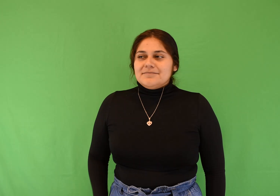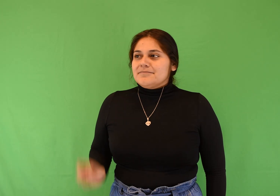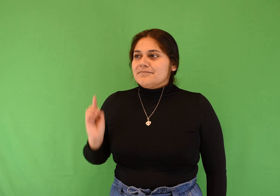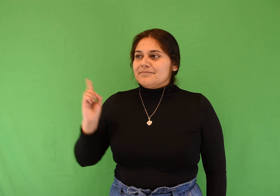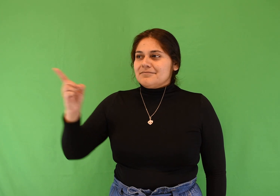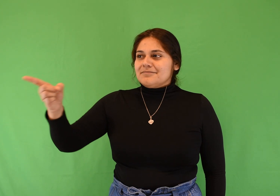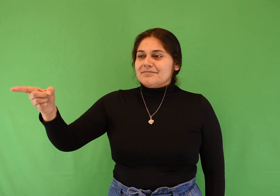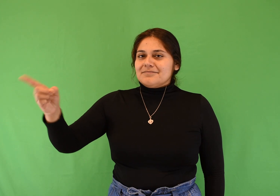él